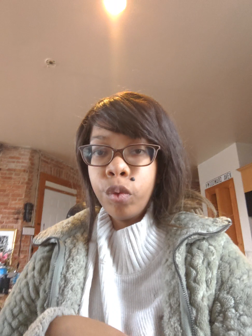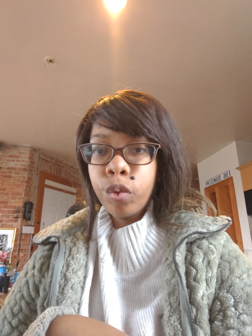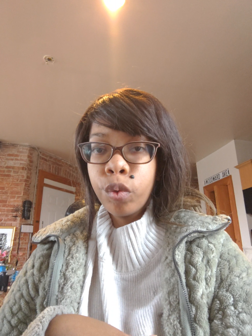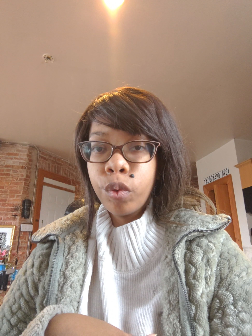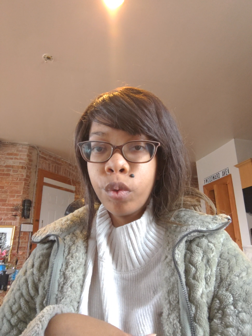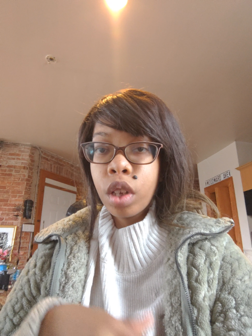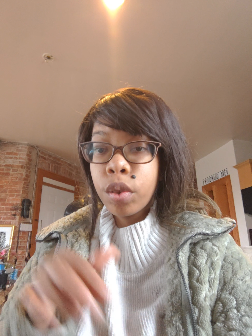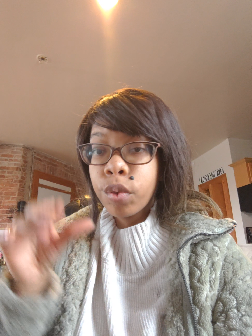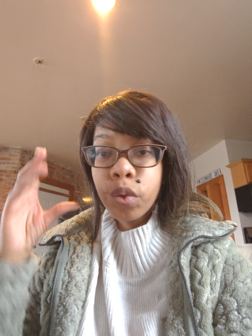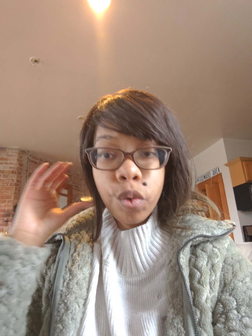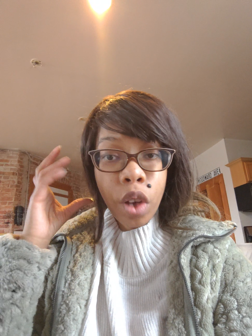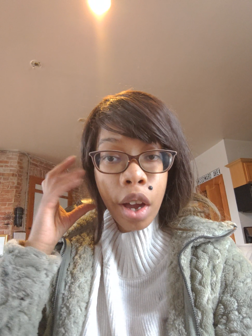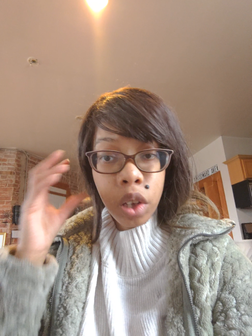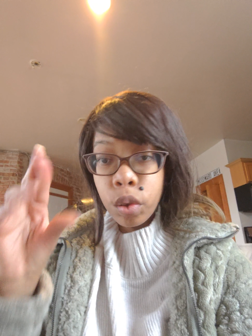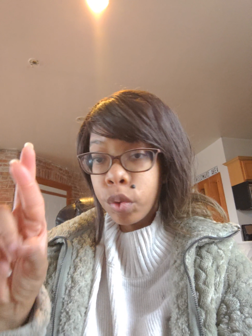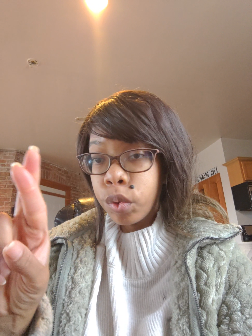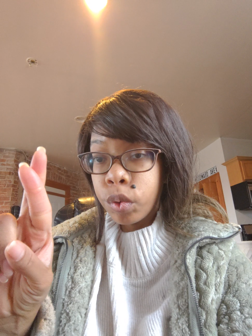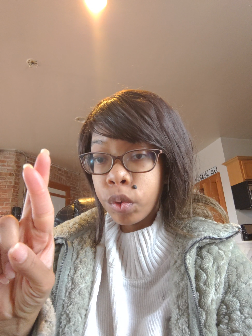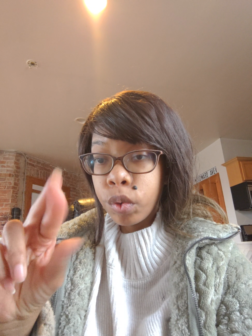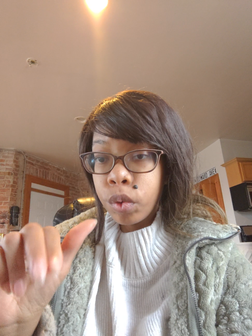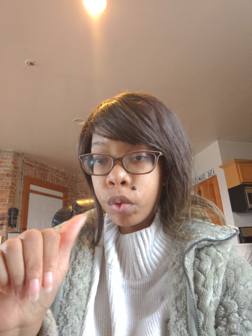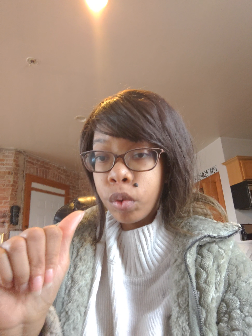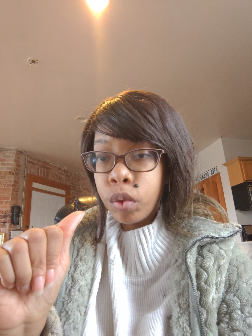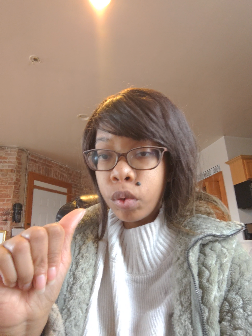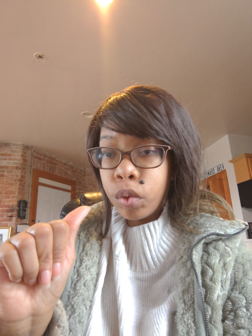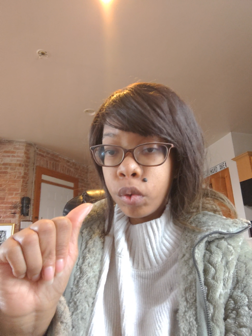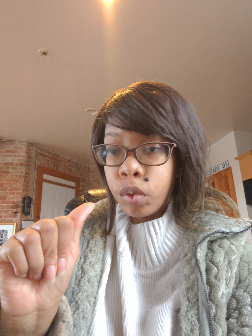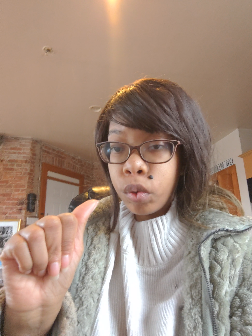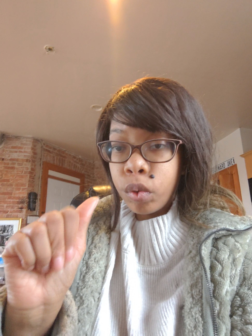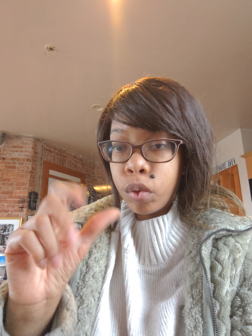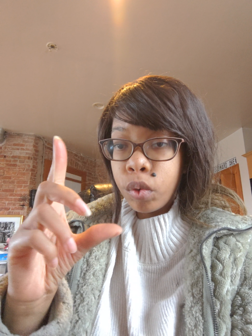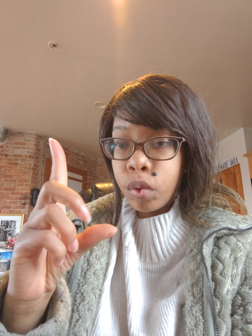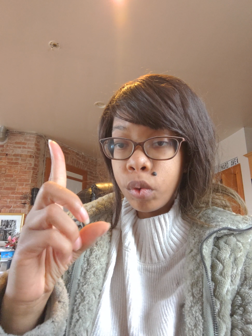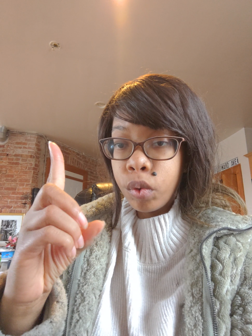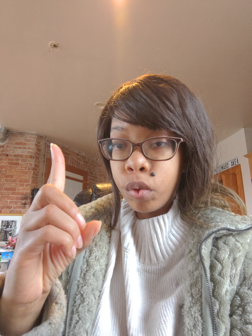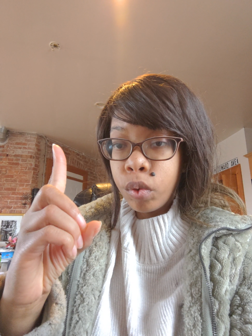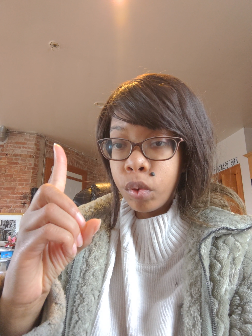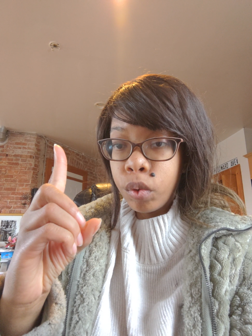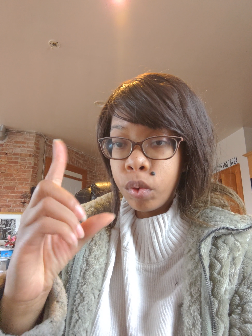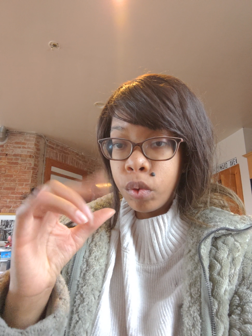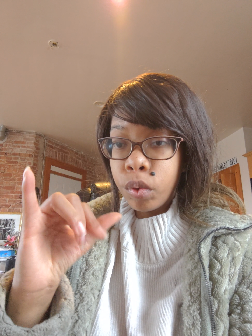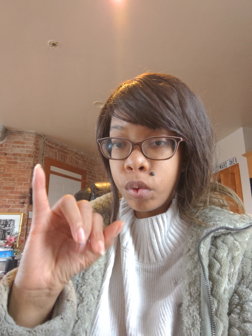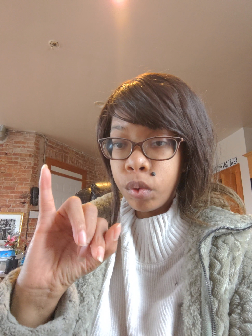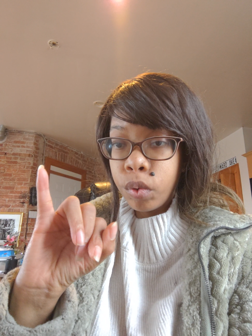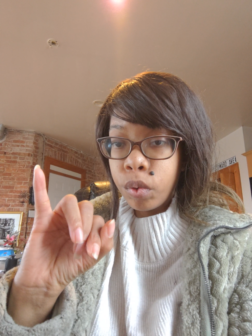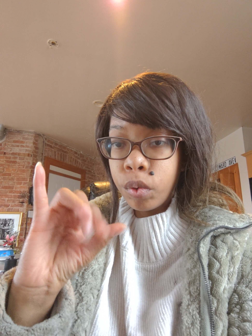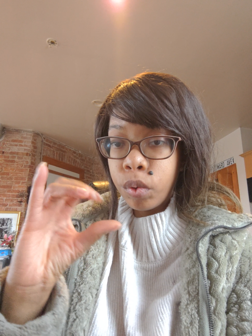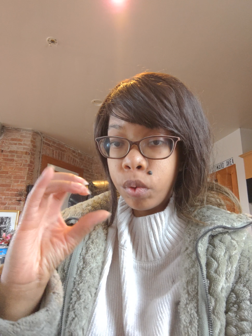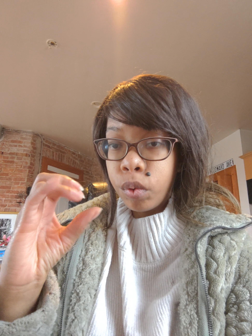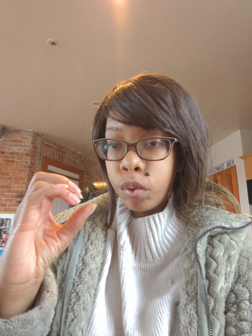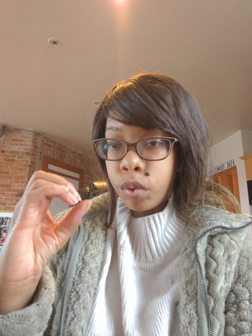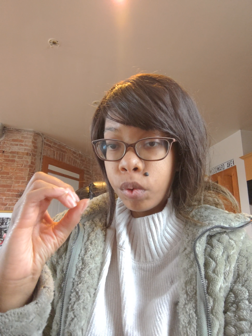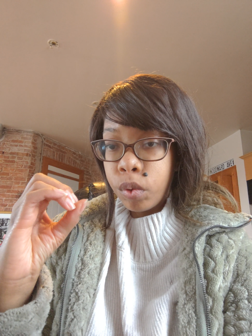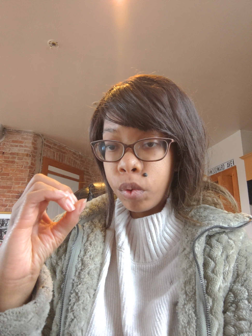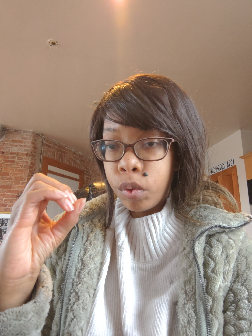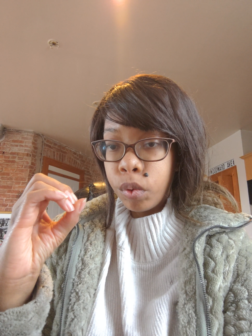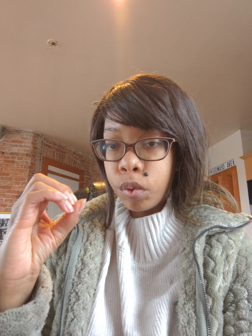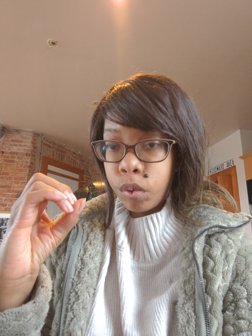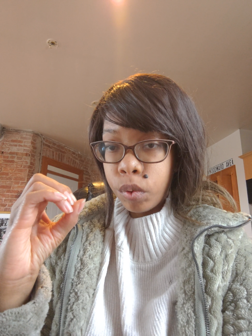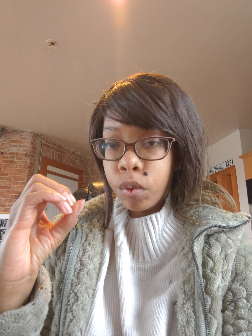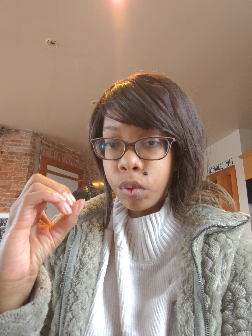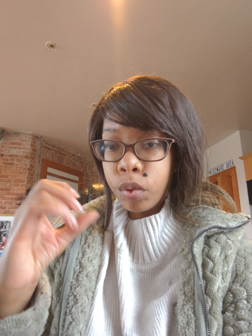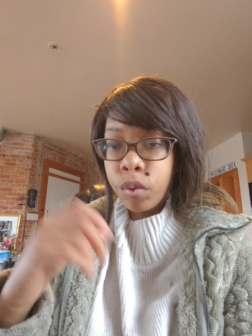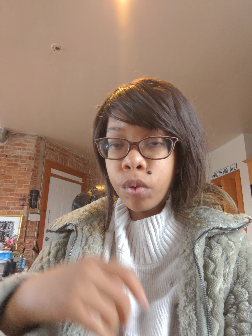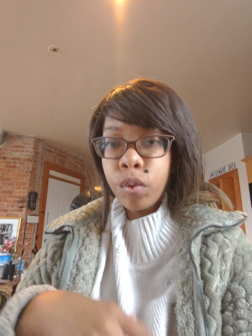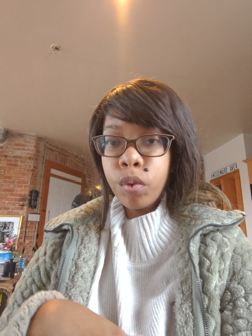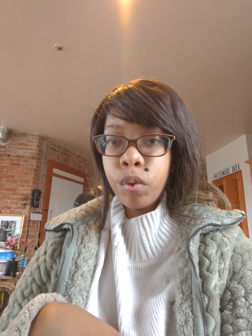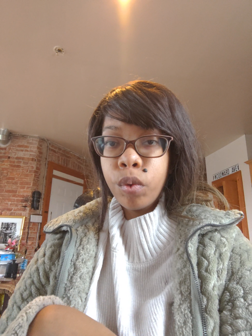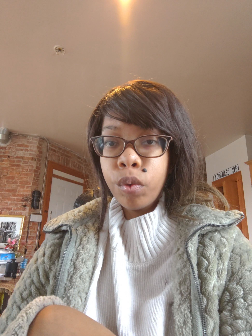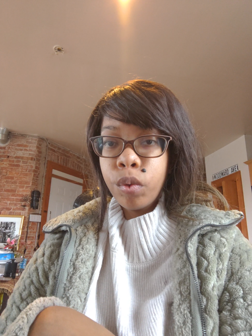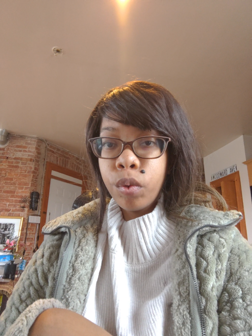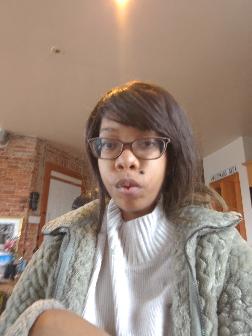radio